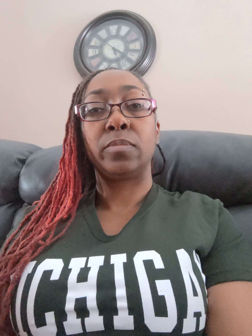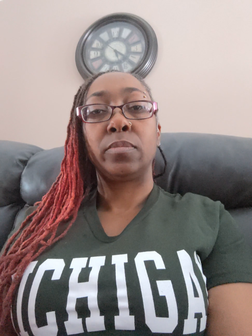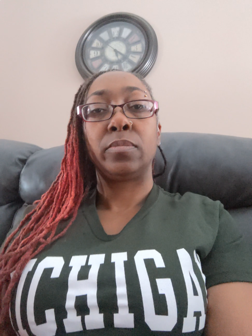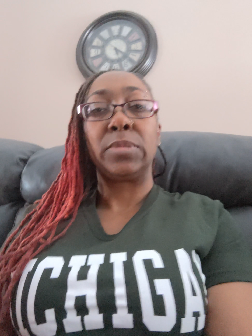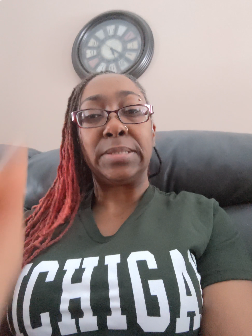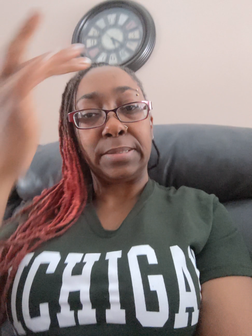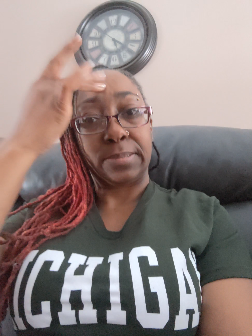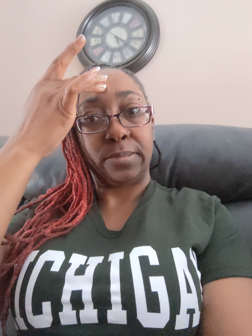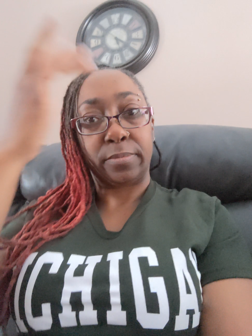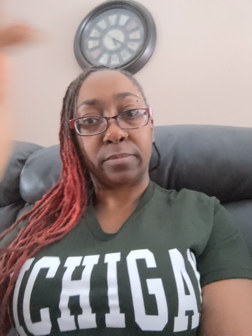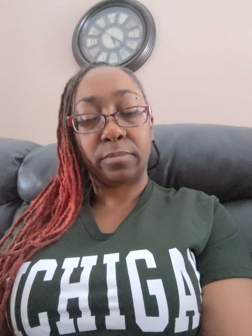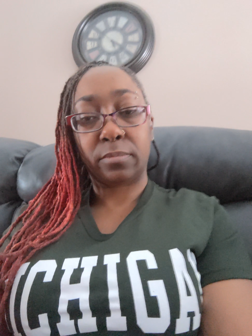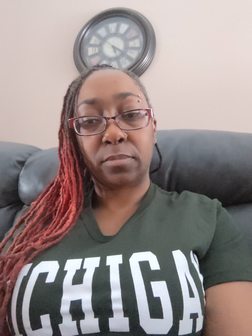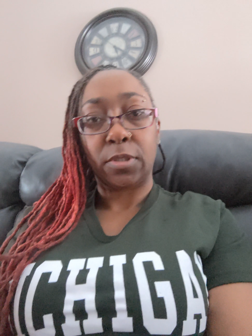sick